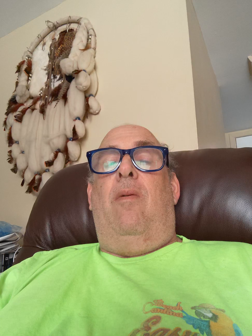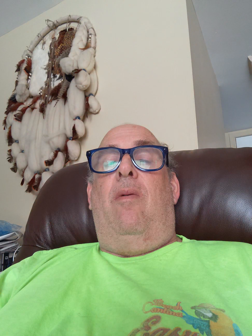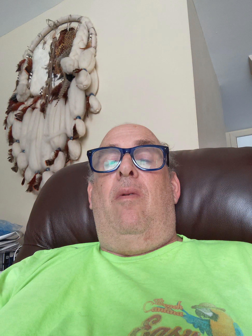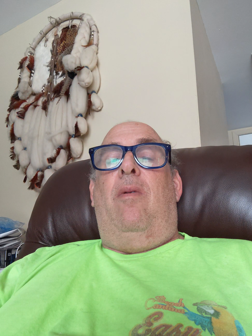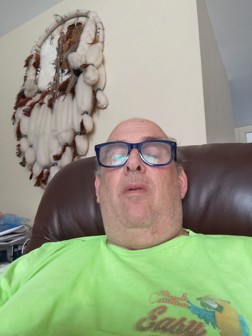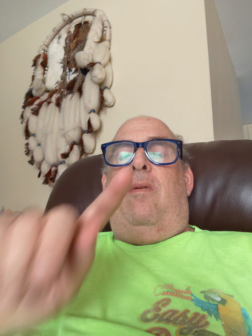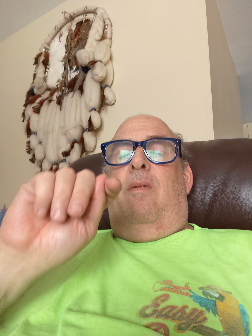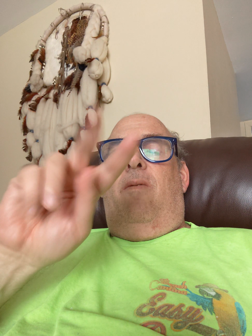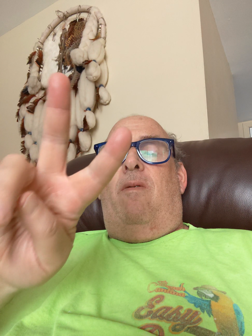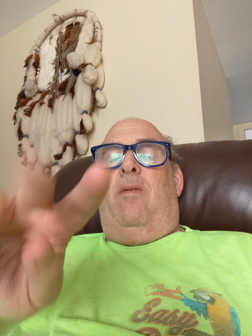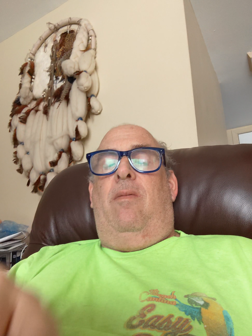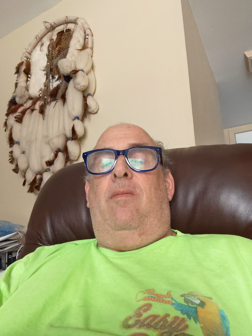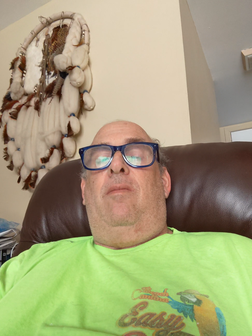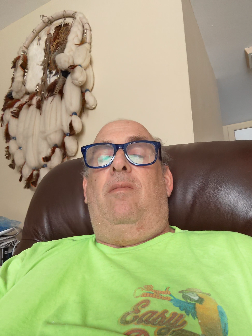TV